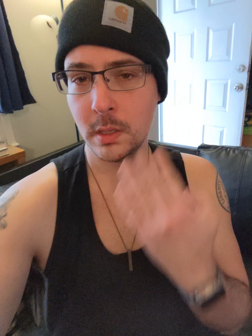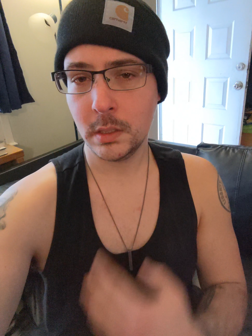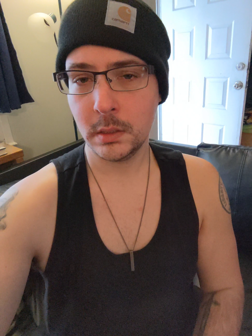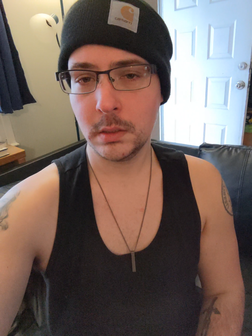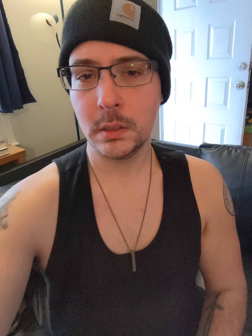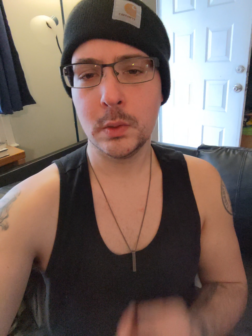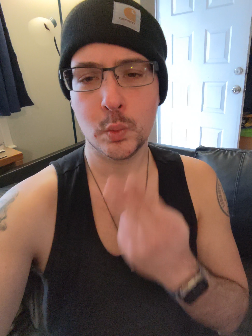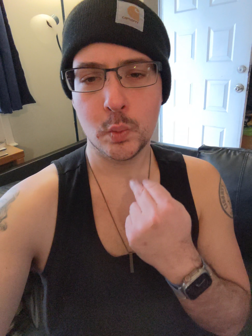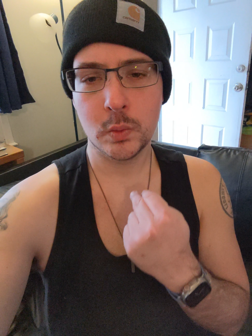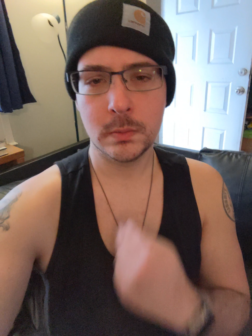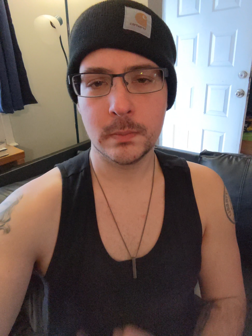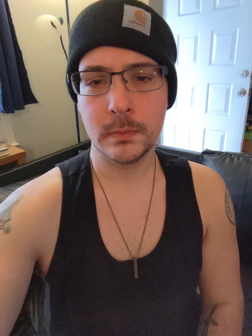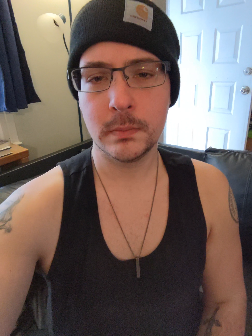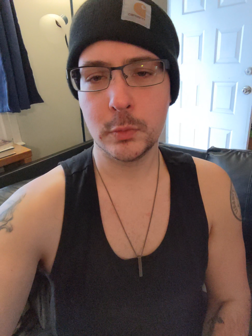cute